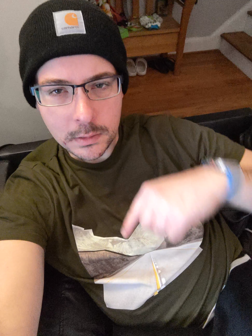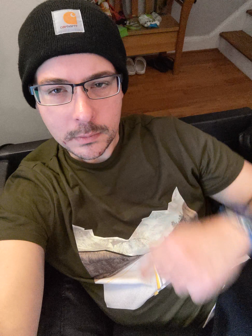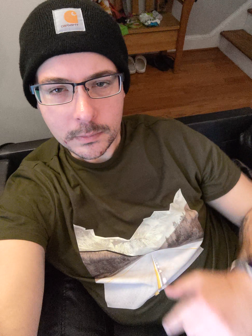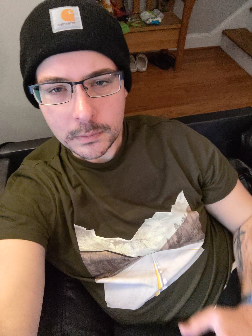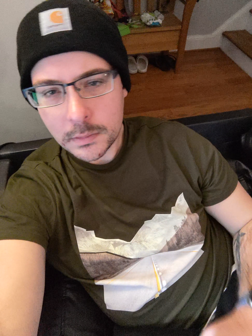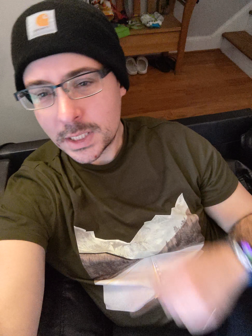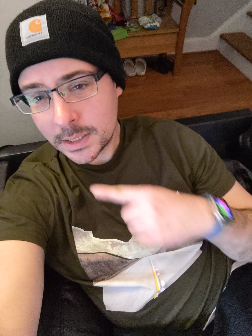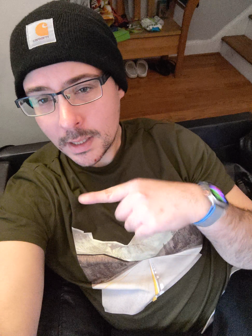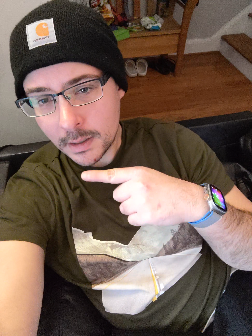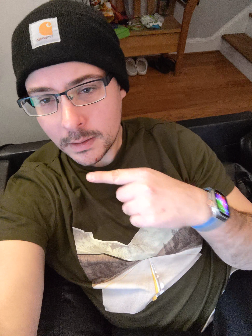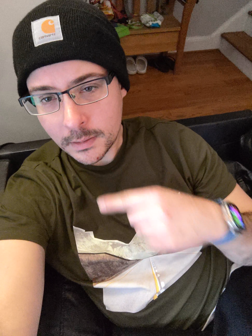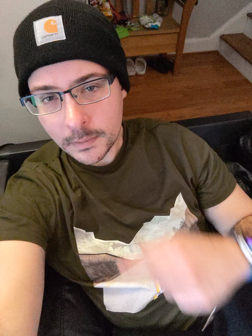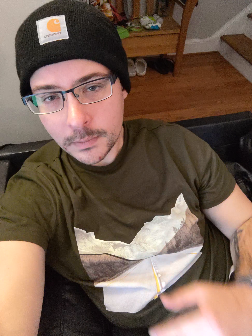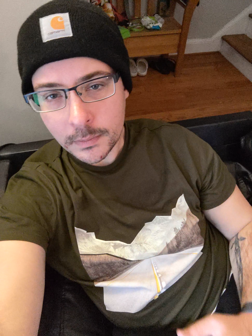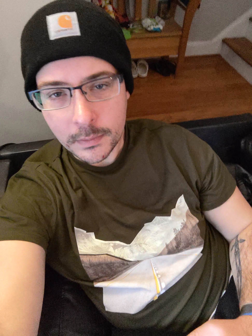say